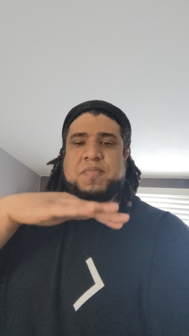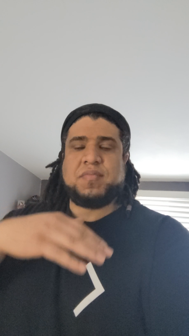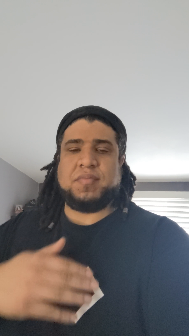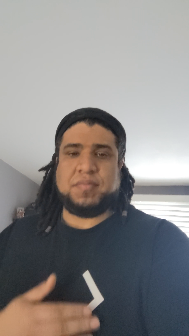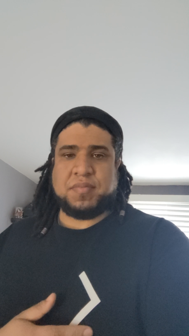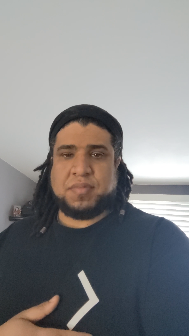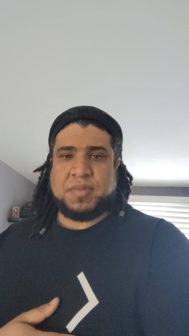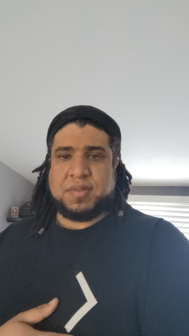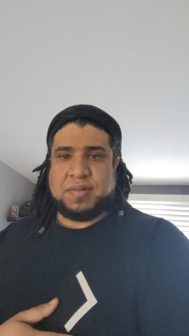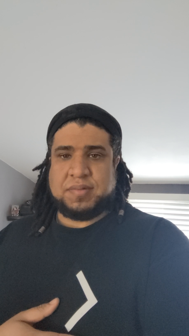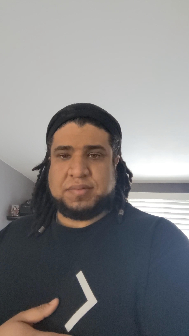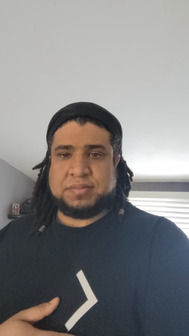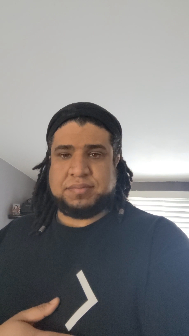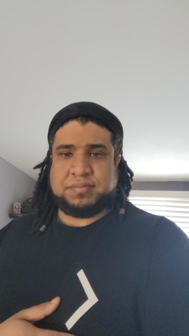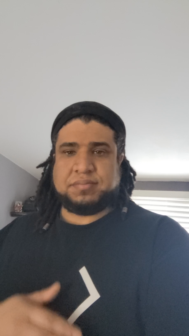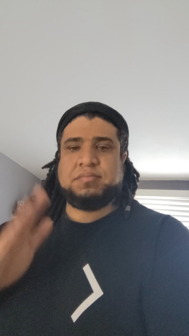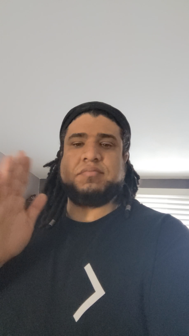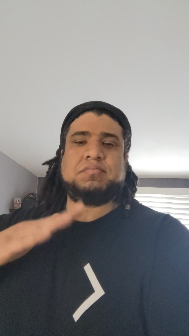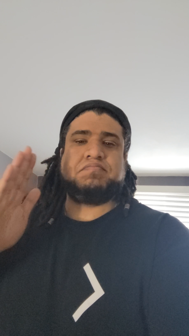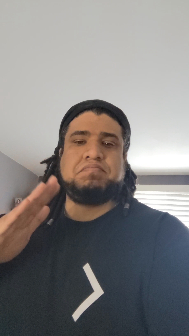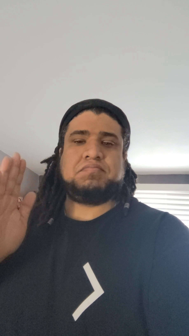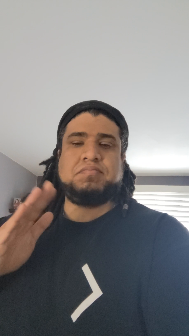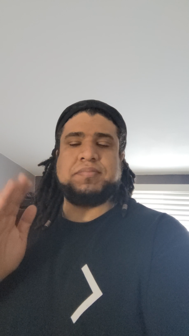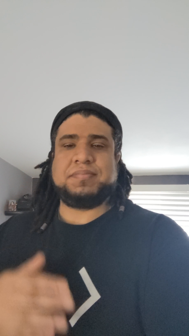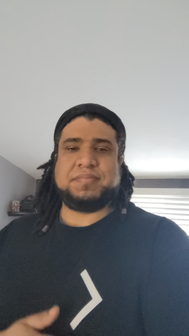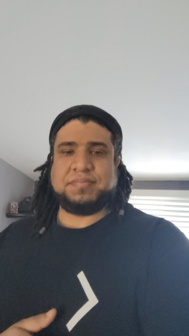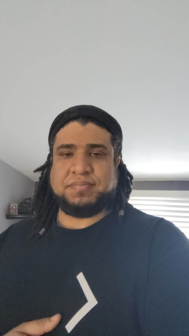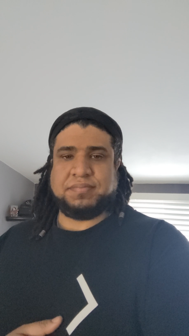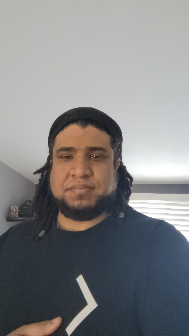clap